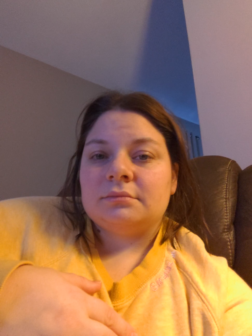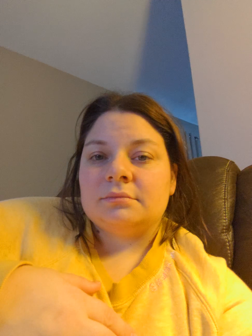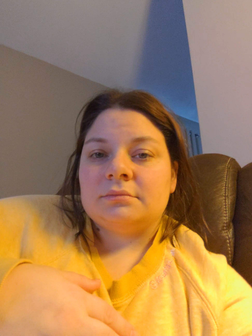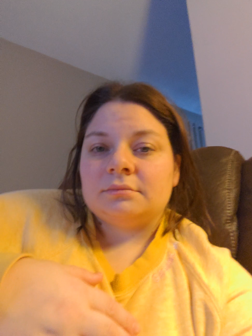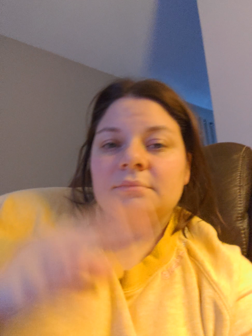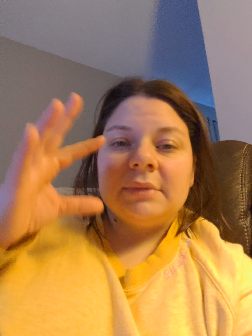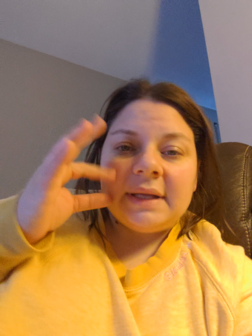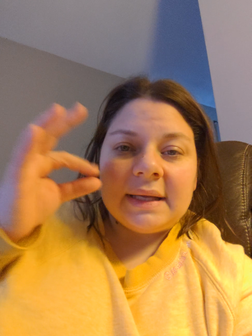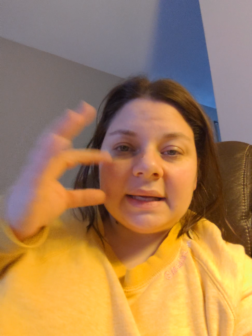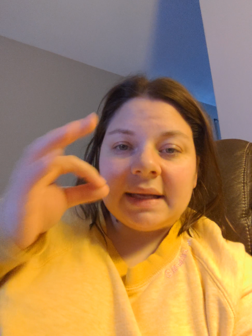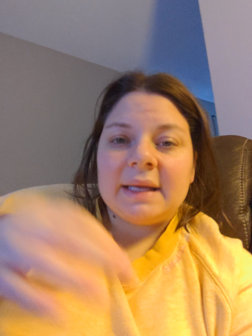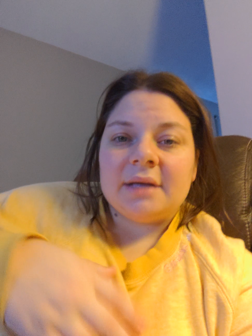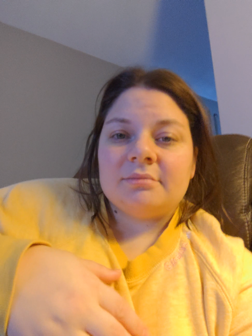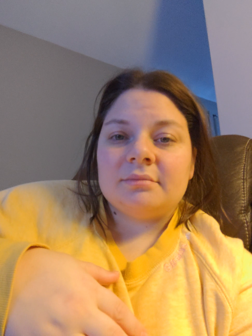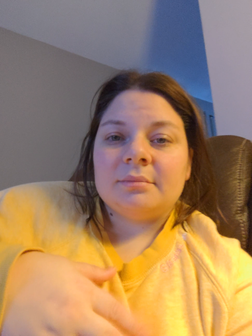kitty